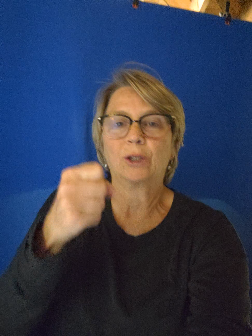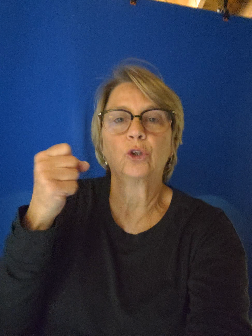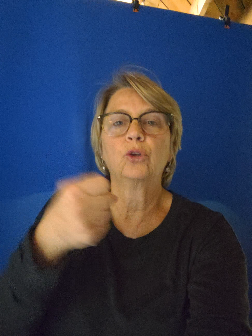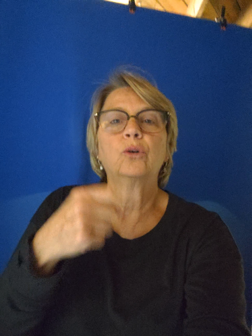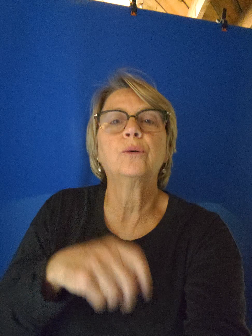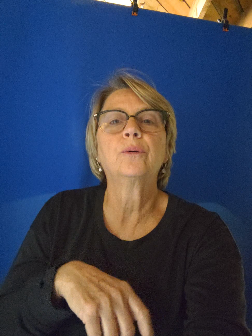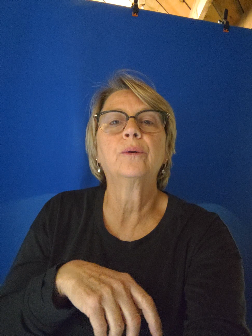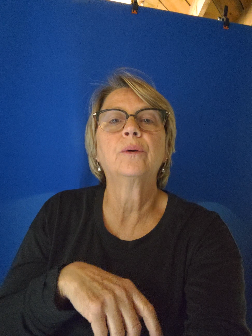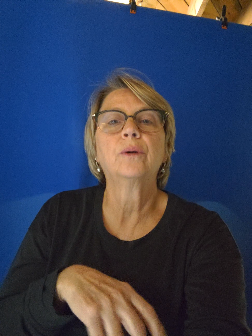refrigerator